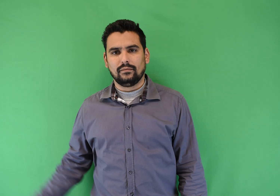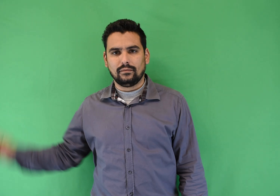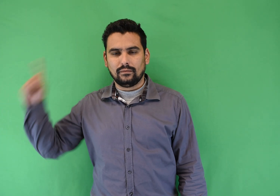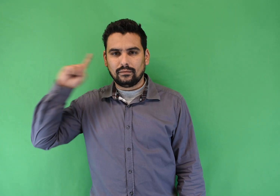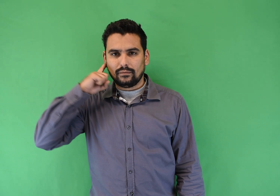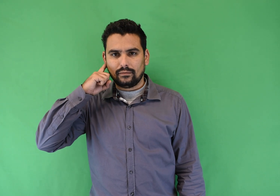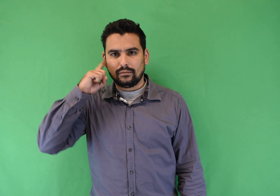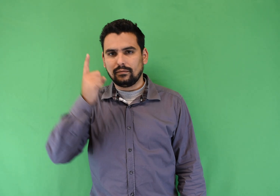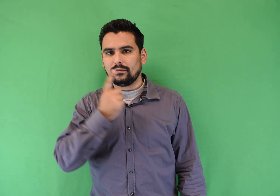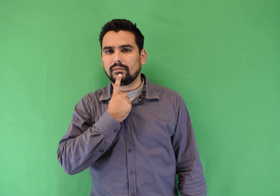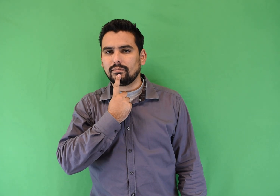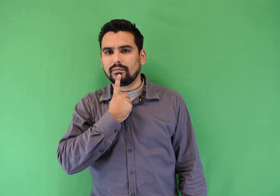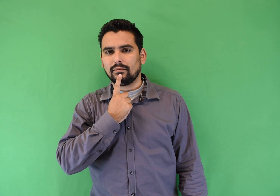sordo